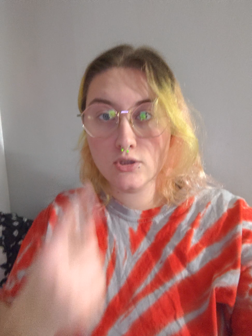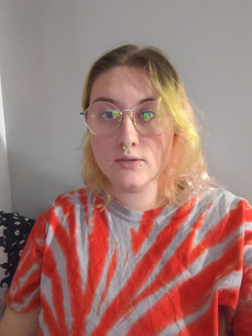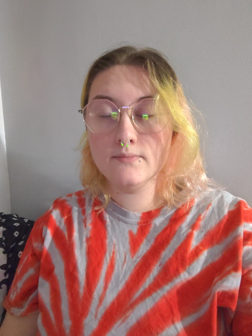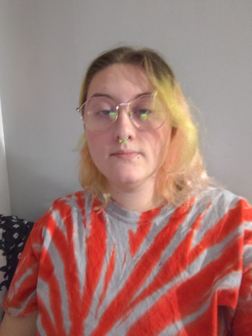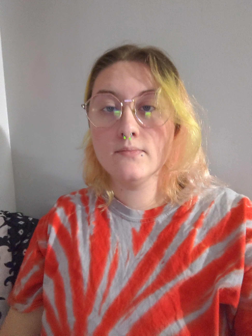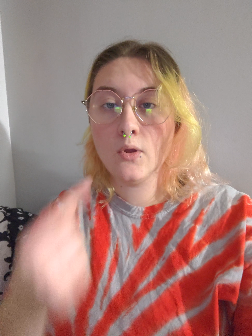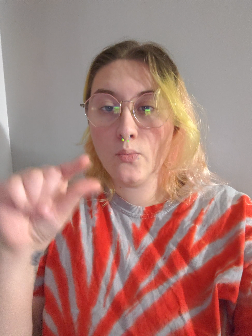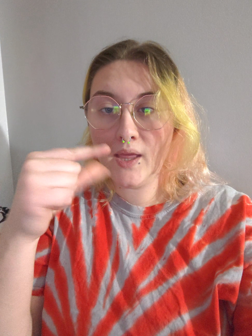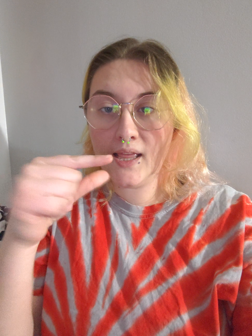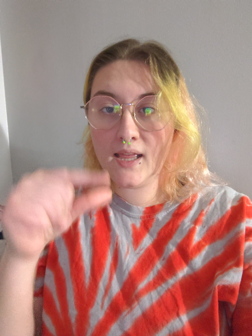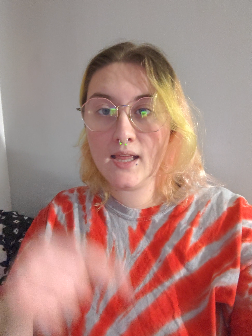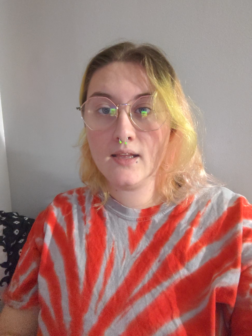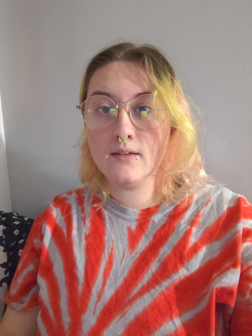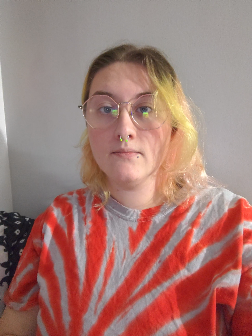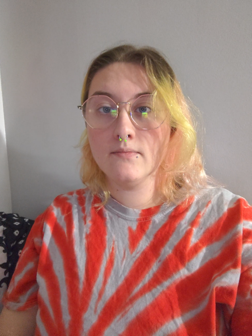green